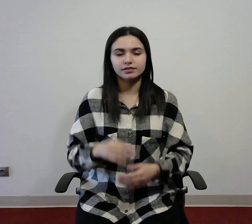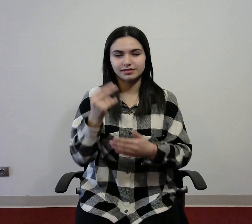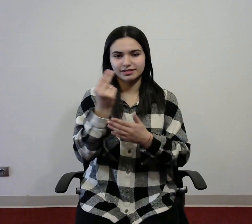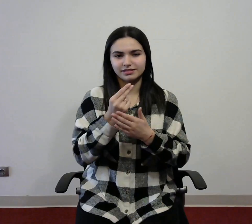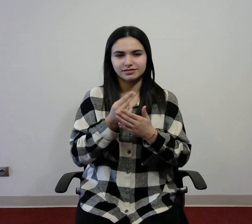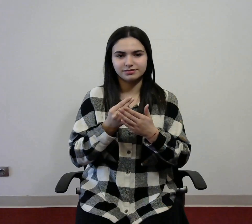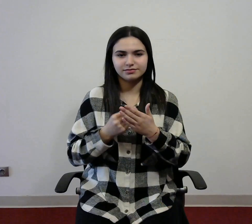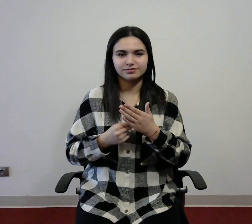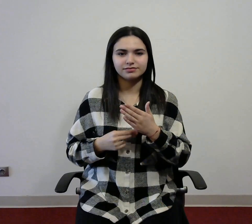rəsim